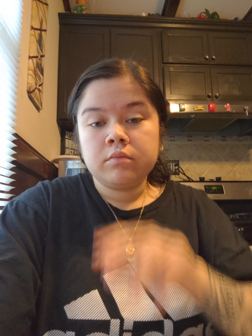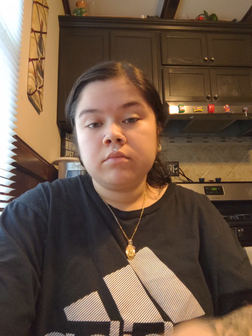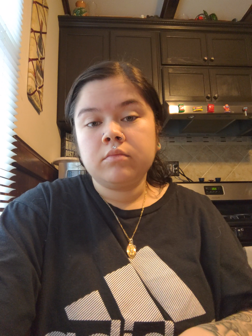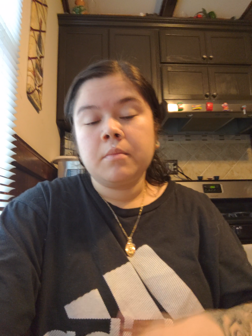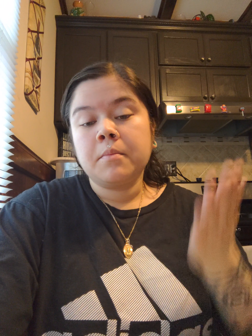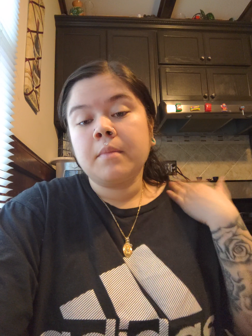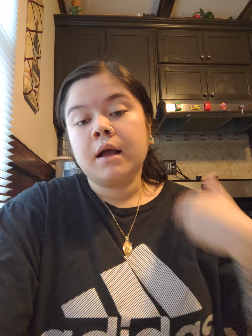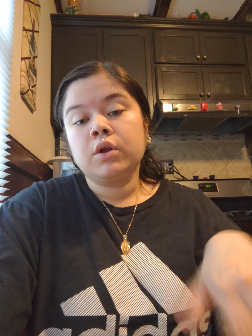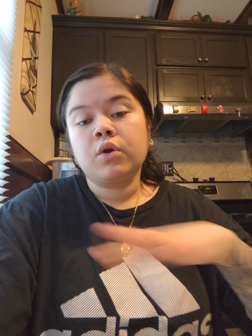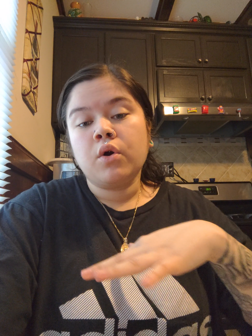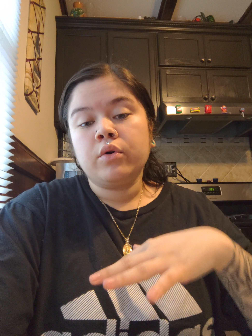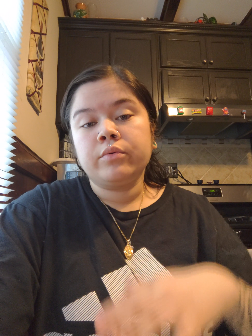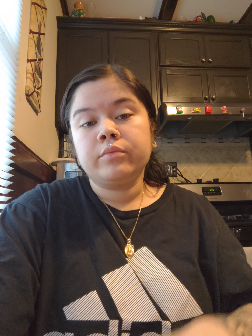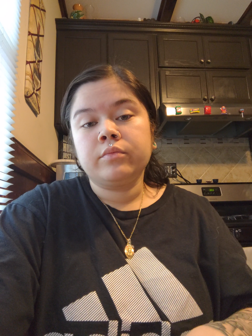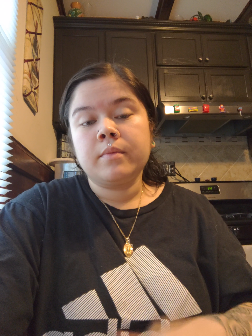backyard